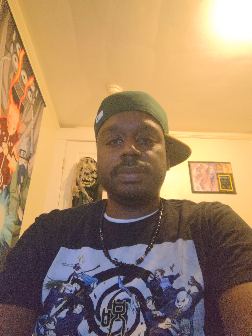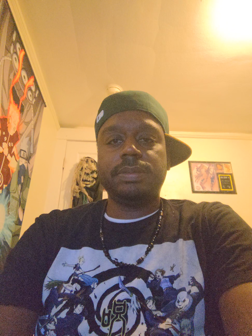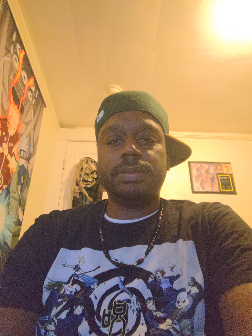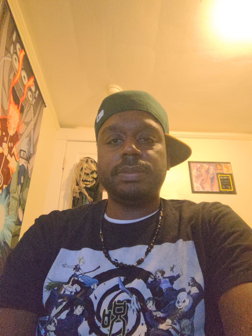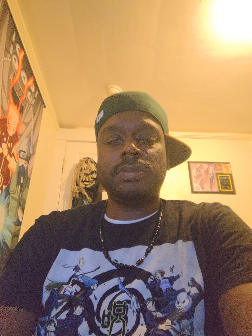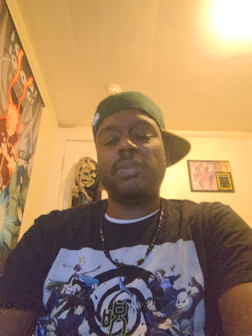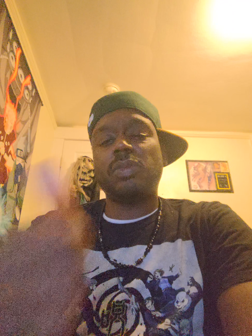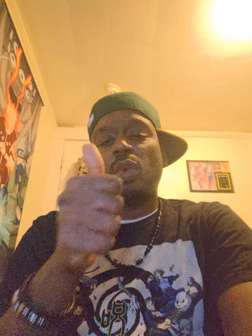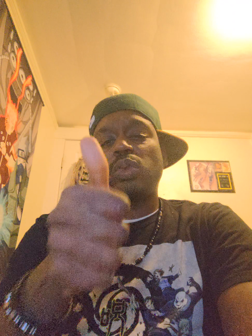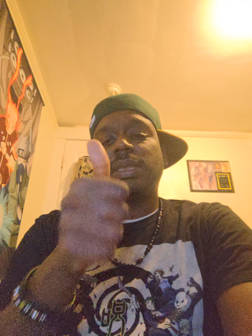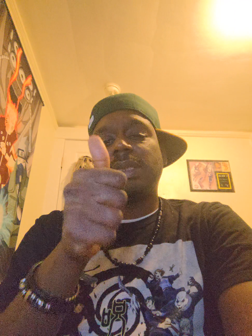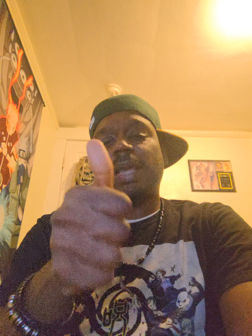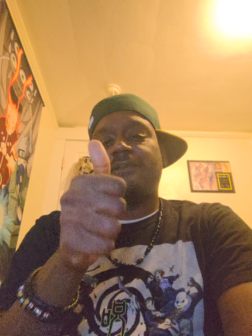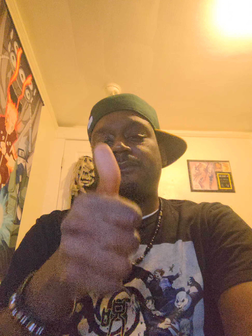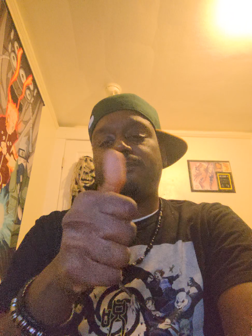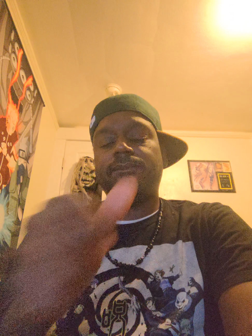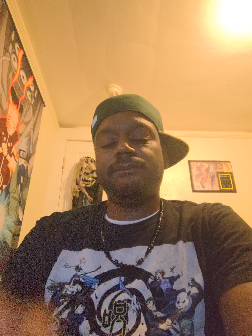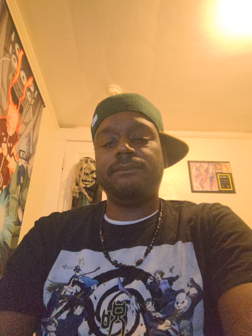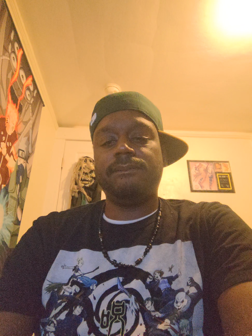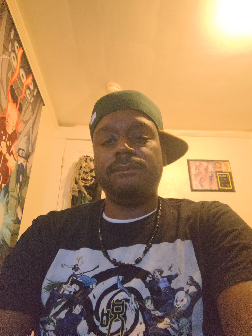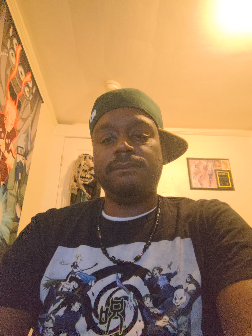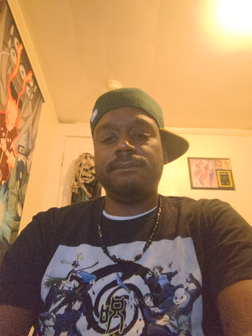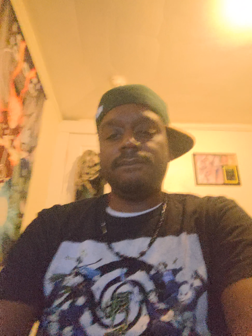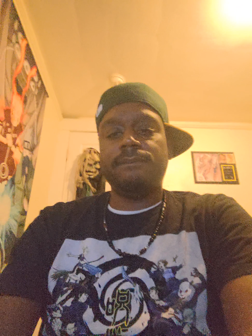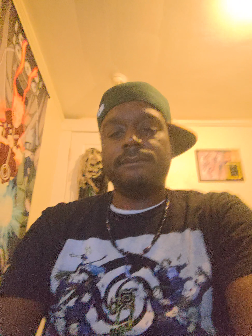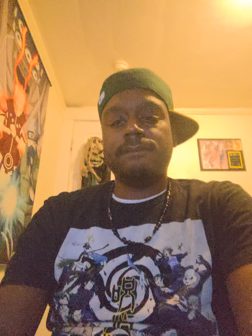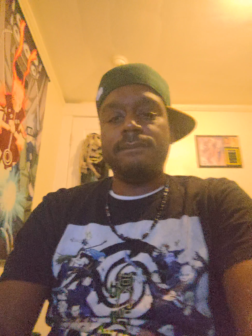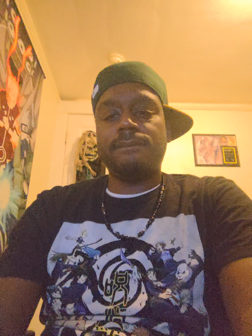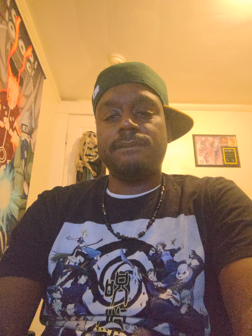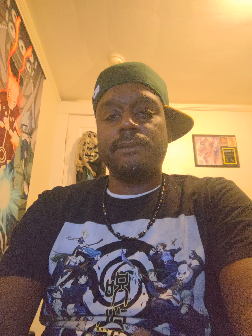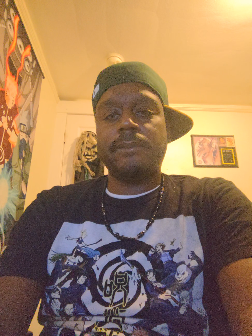yourself